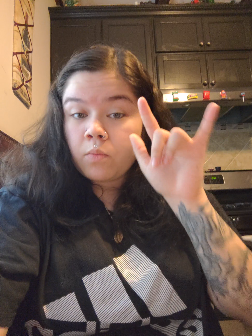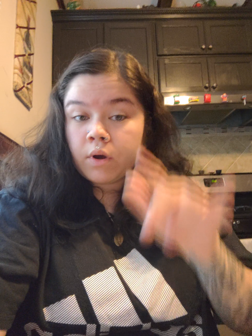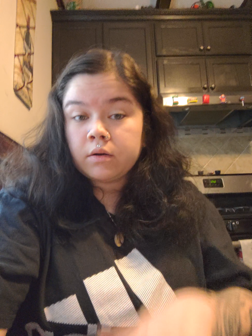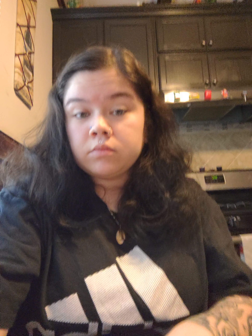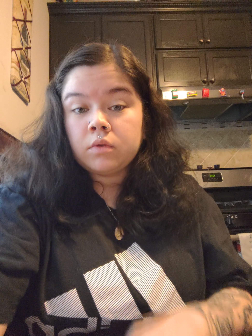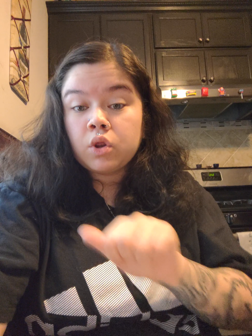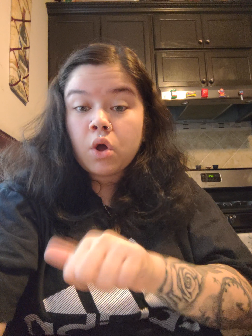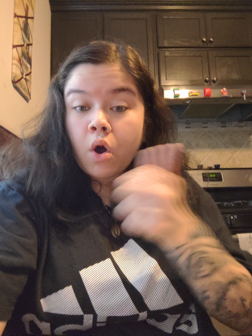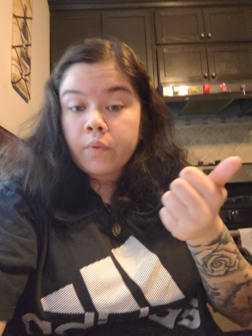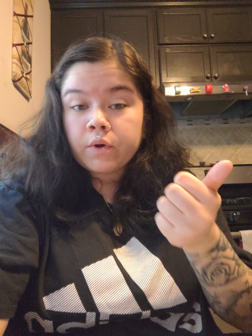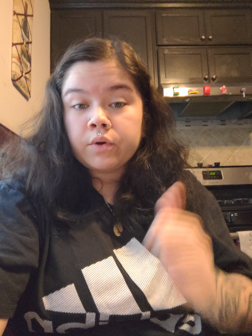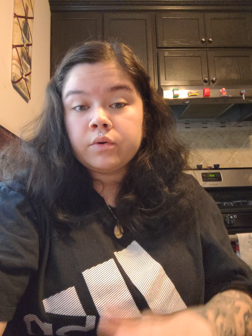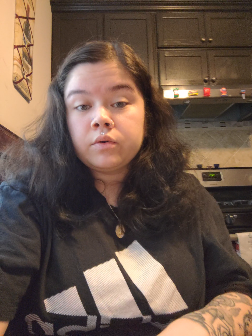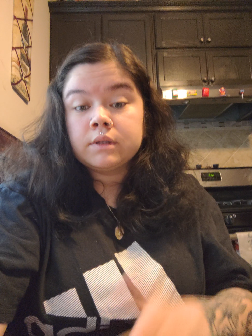another